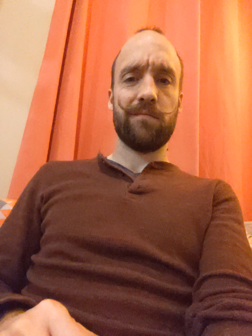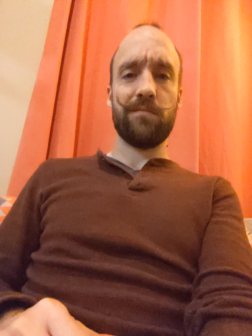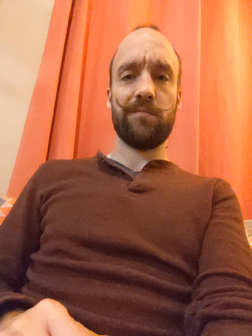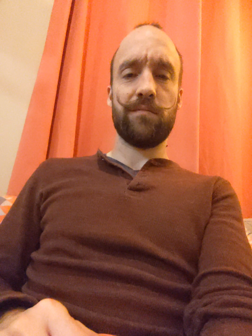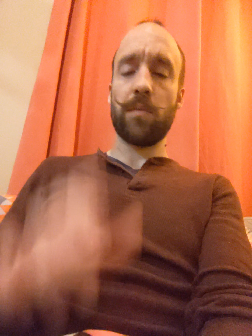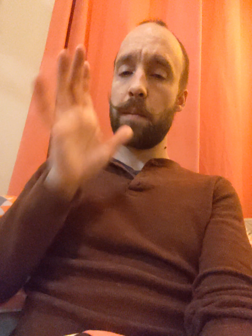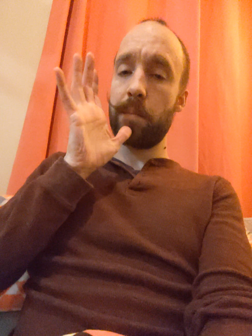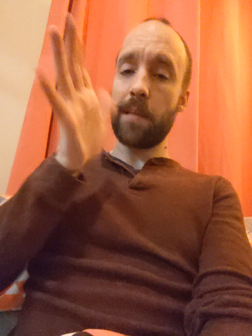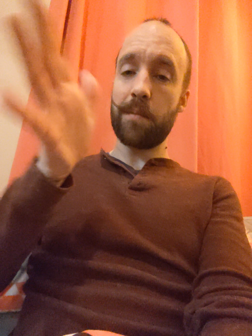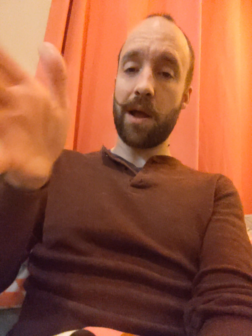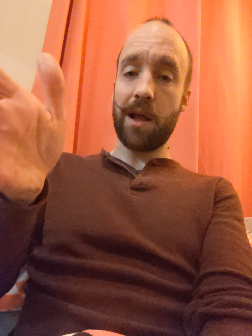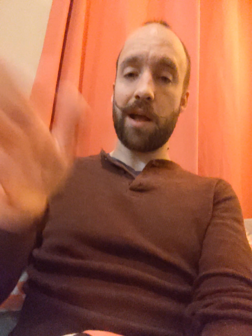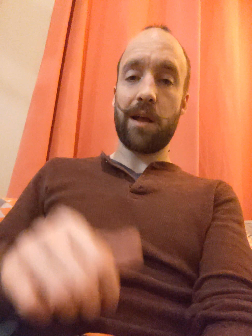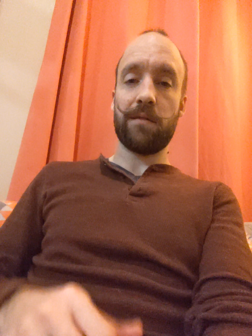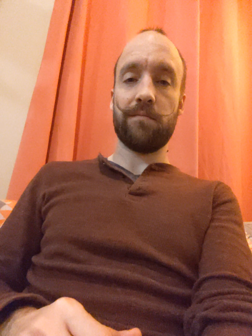grandma